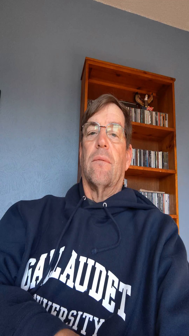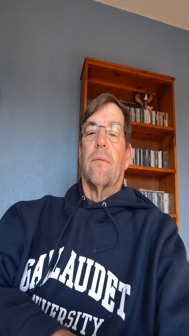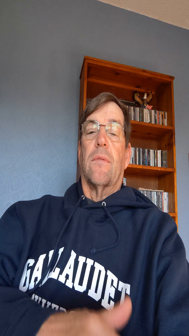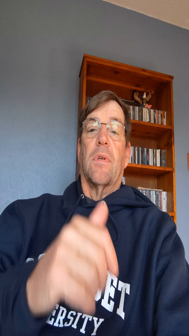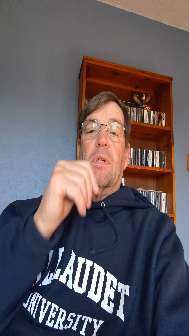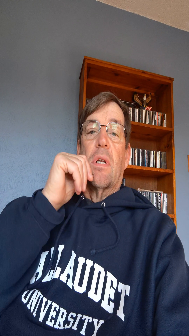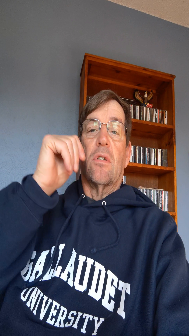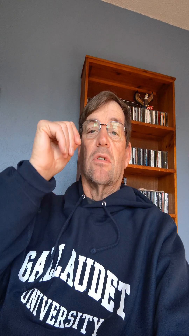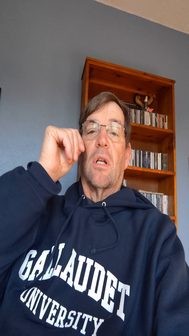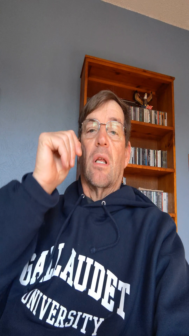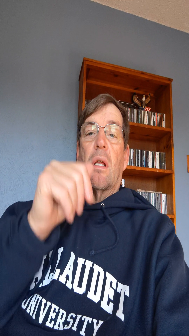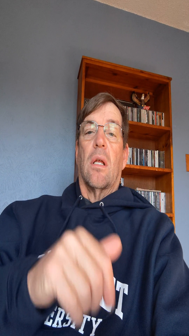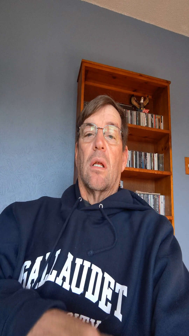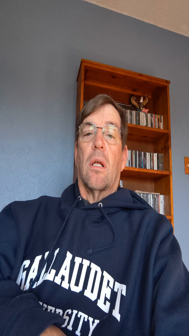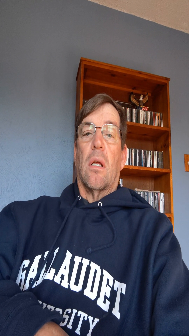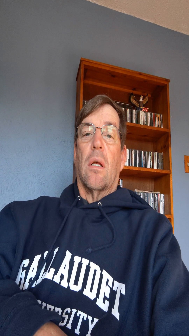yesterday